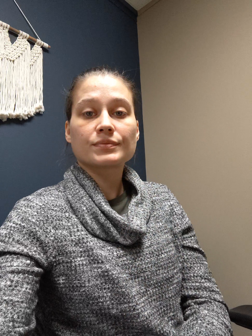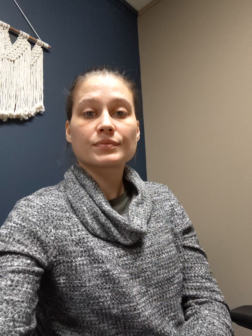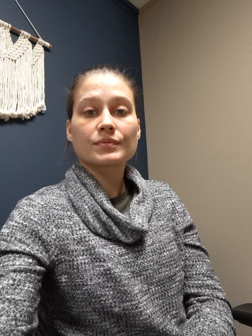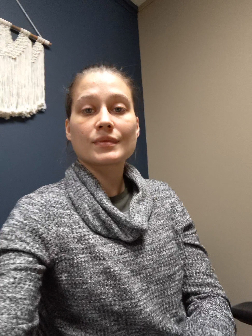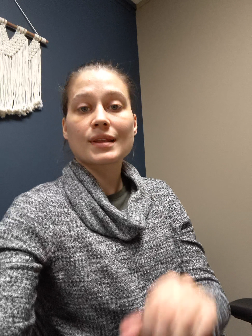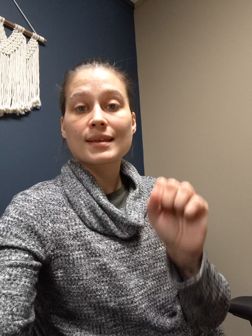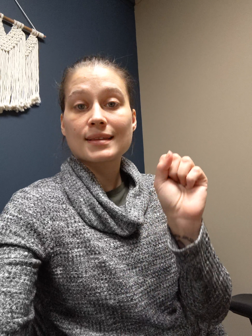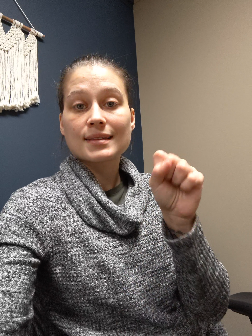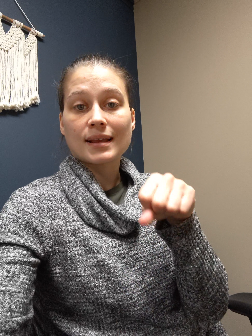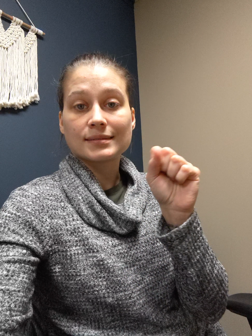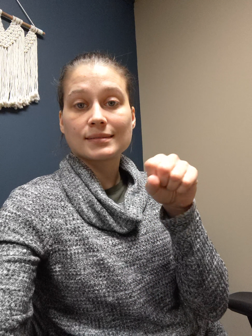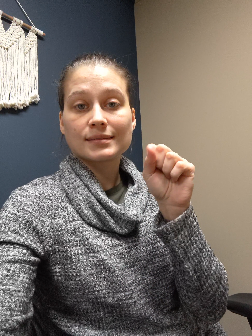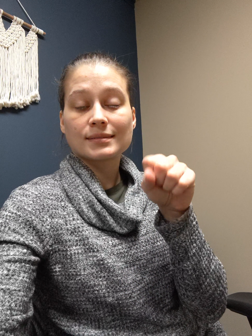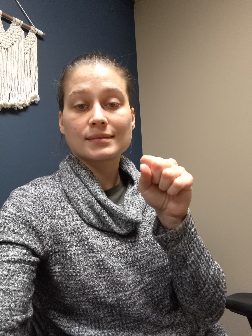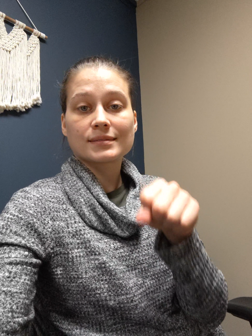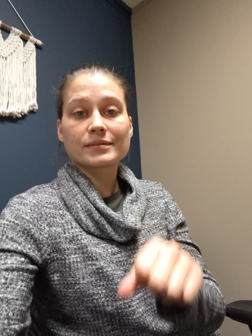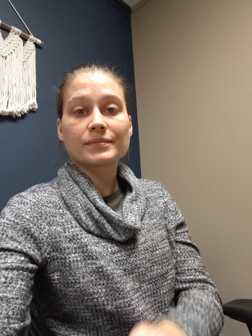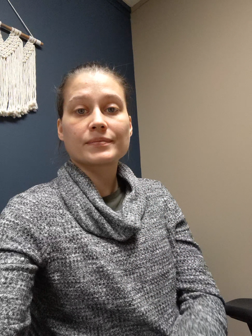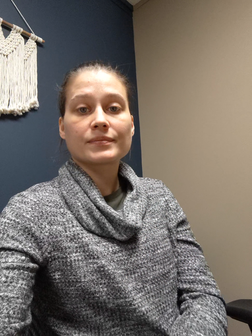yes